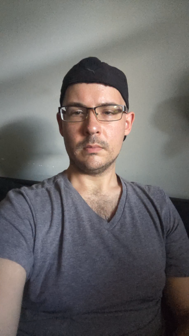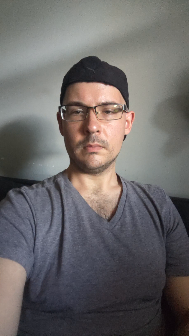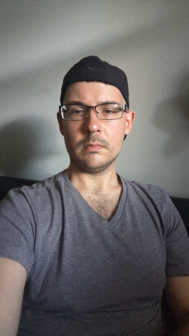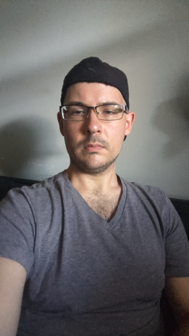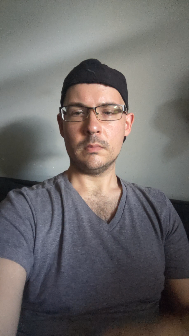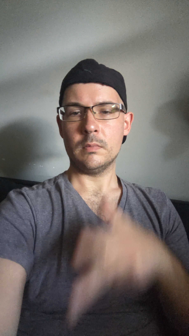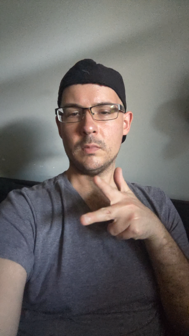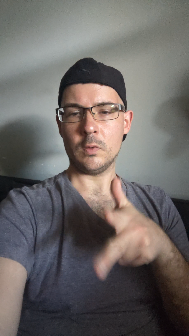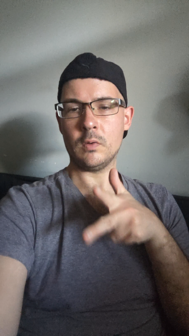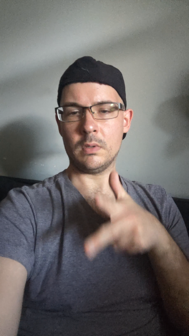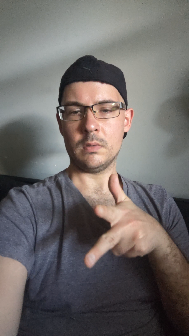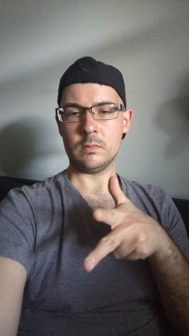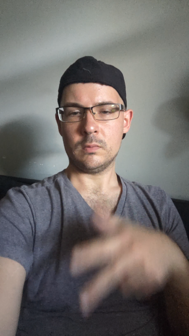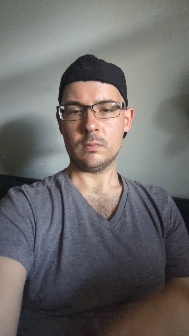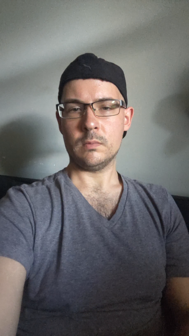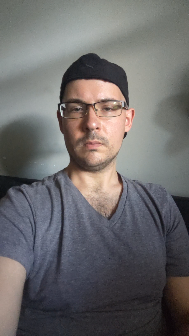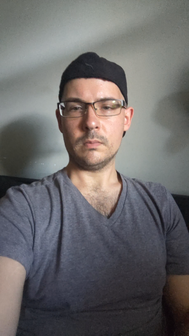garage